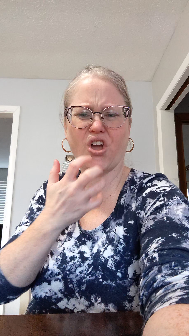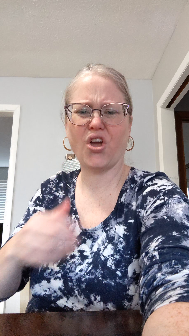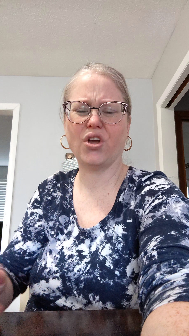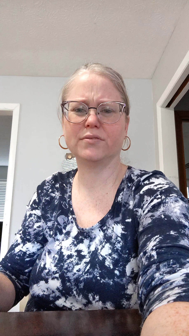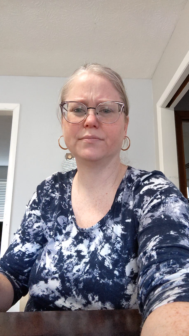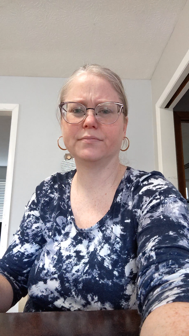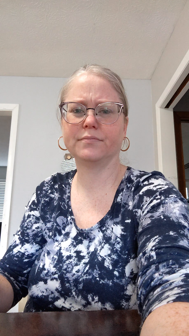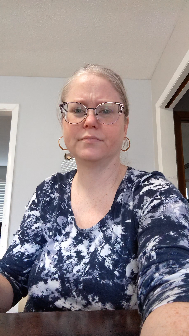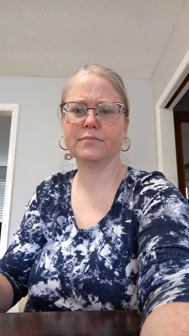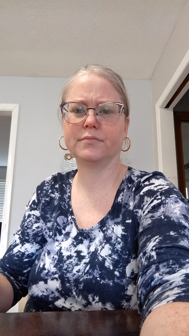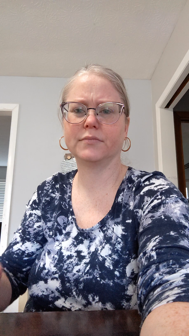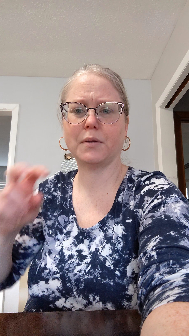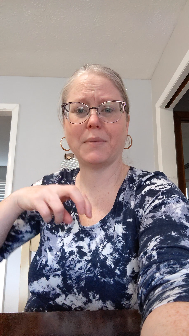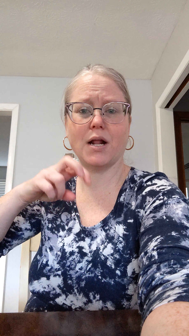potato